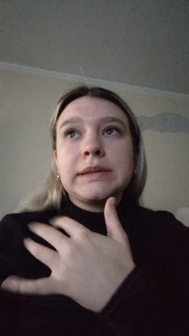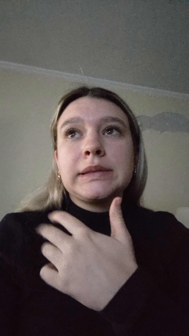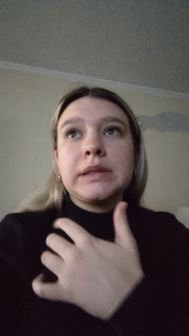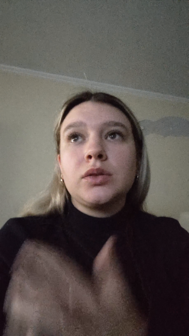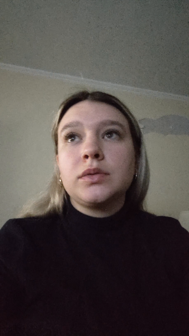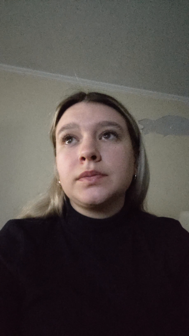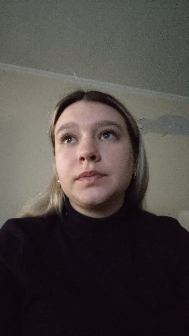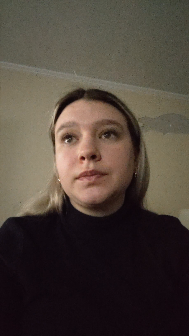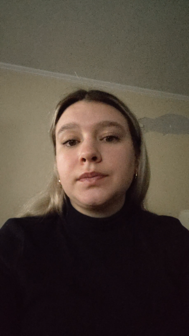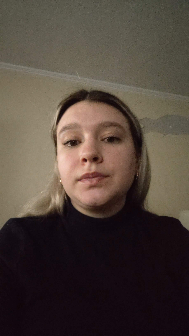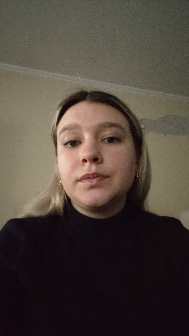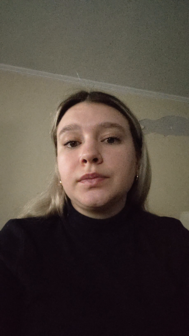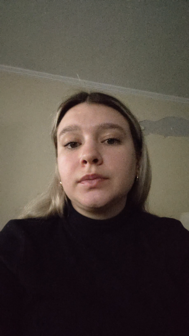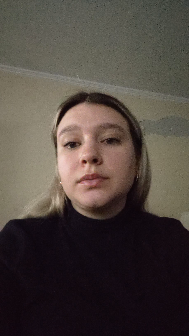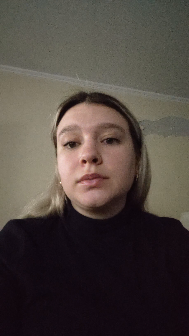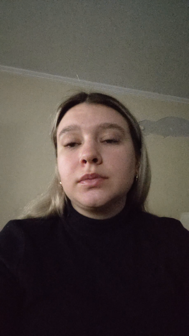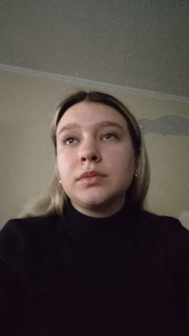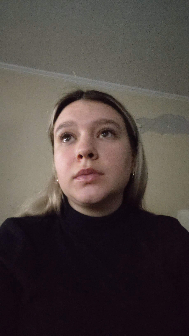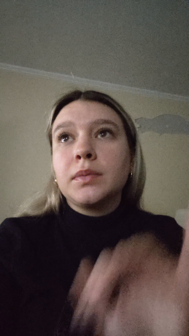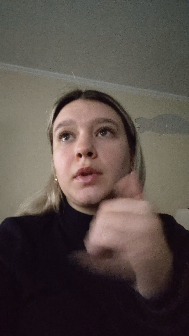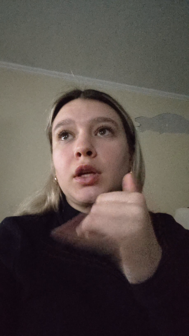party